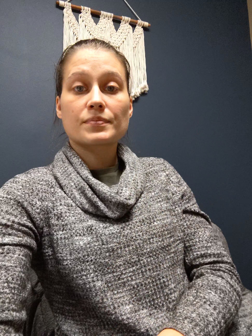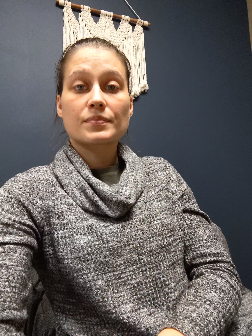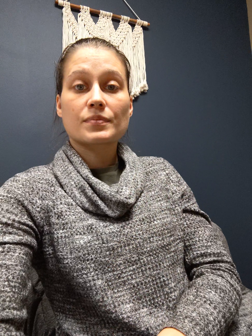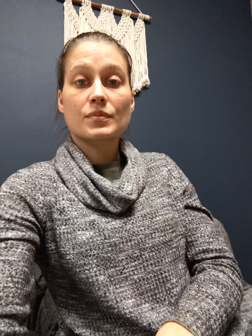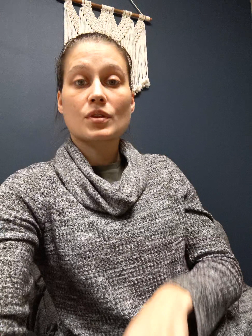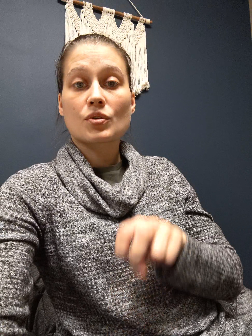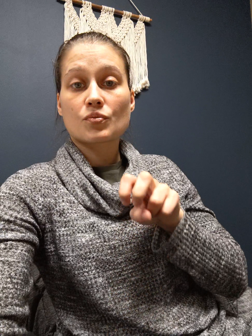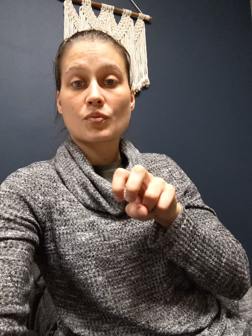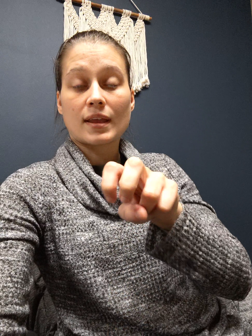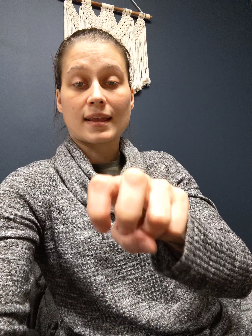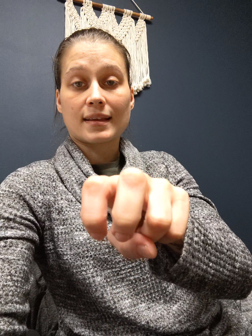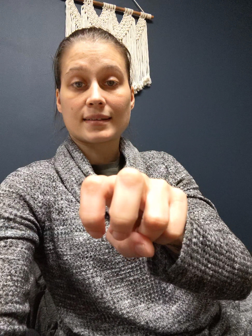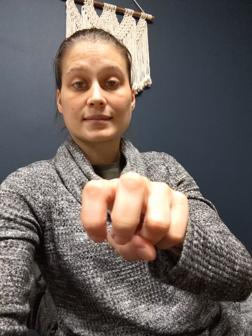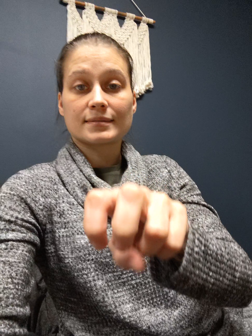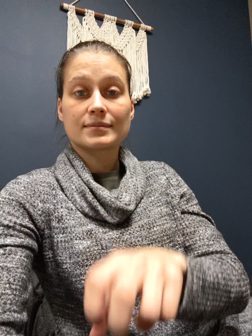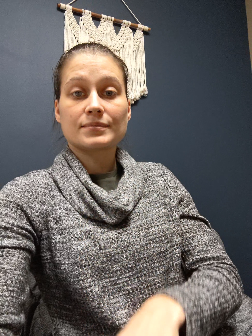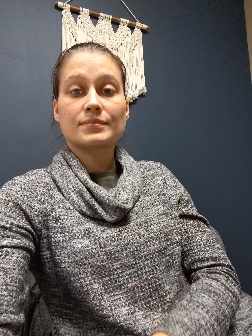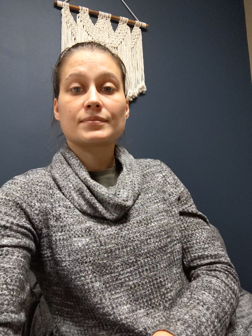ride